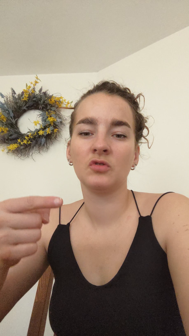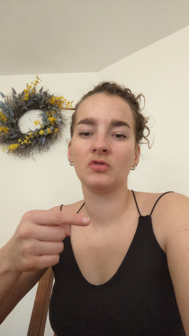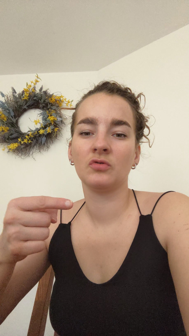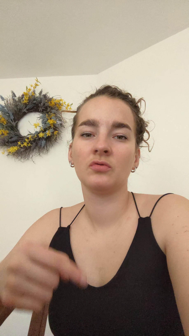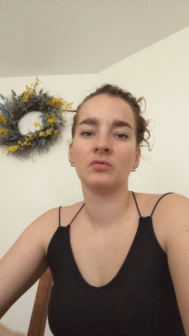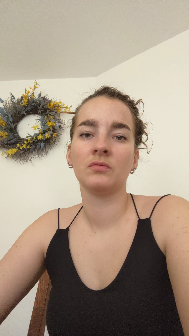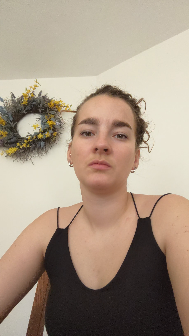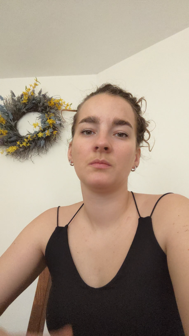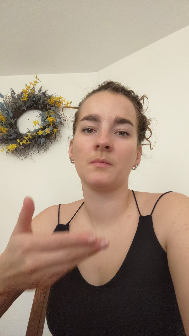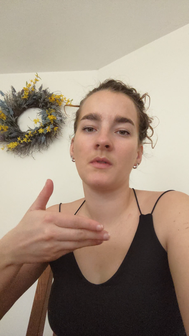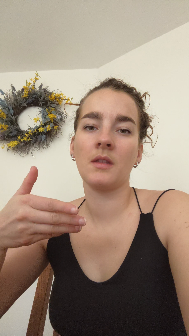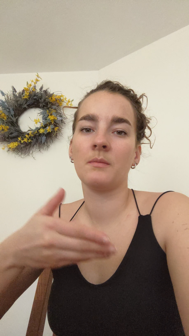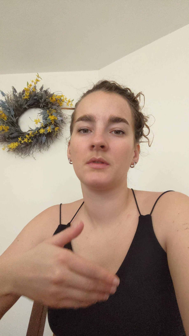baby